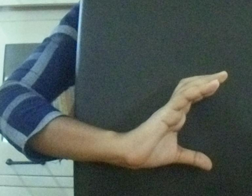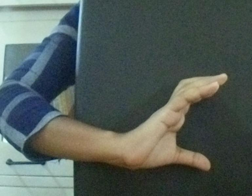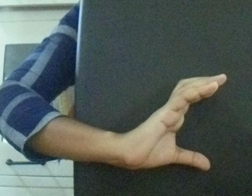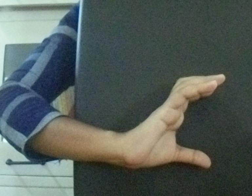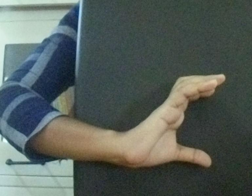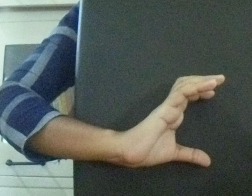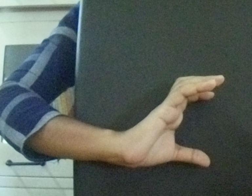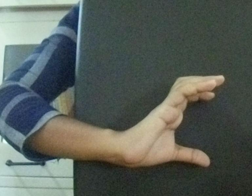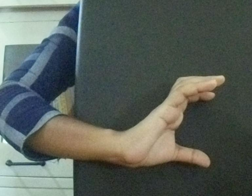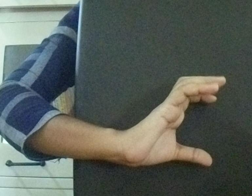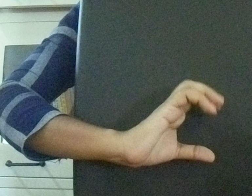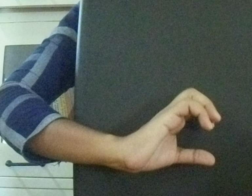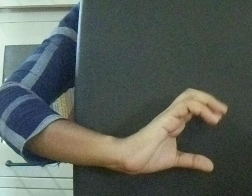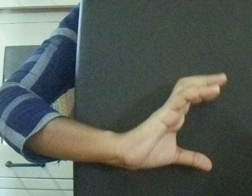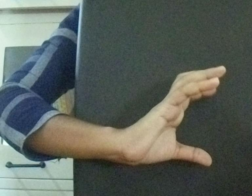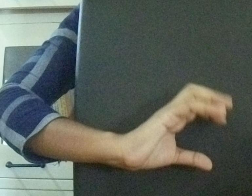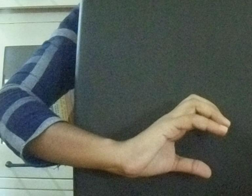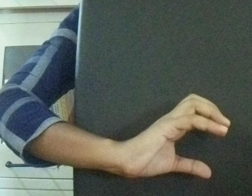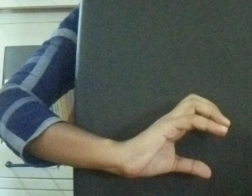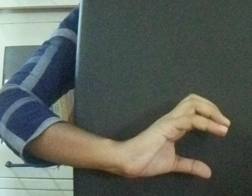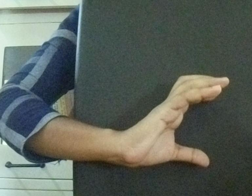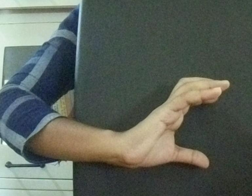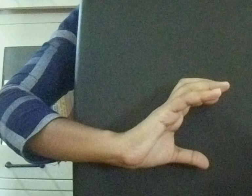pain